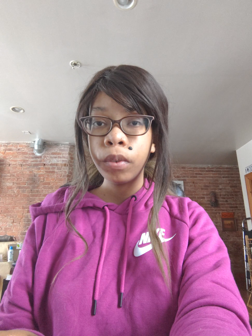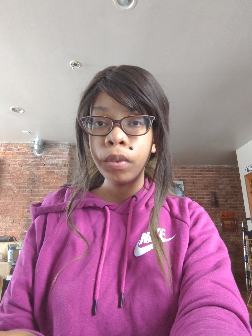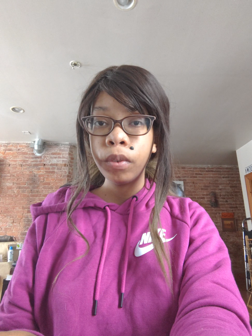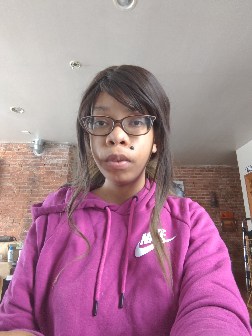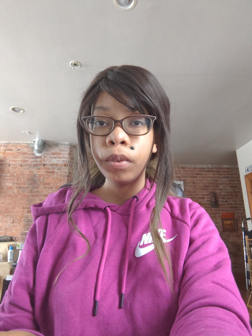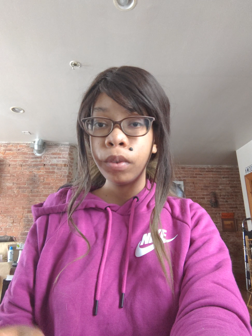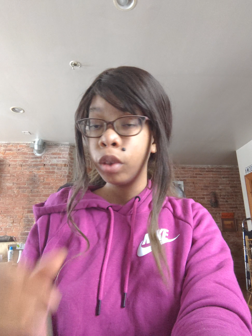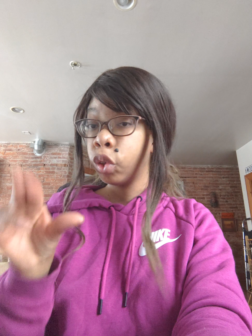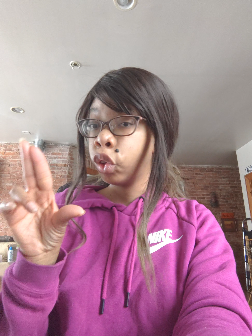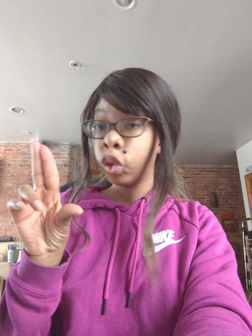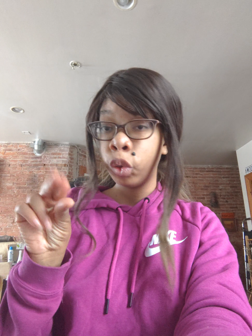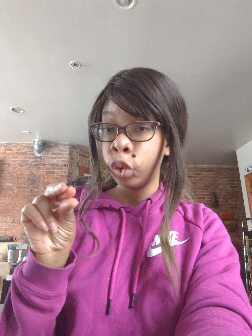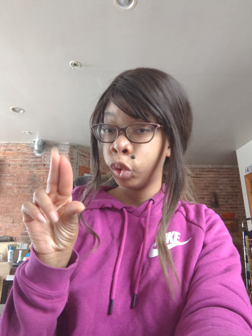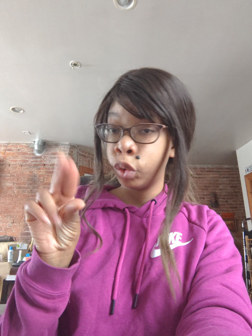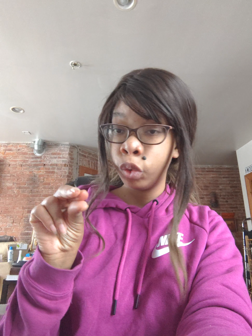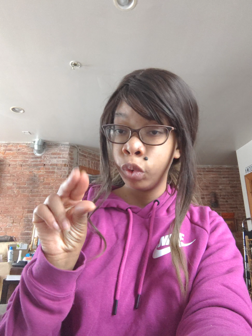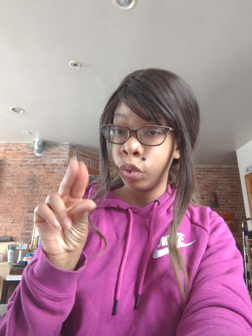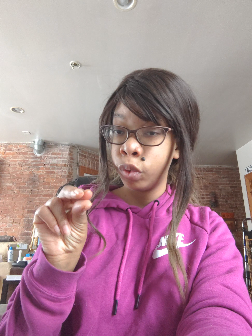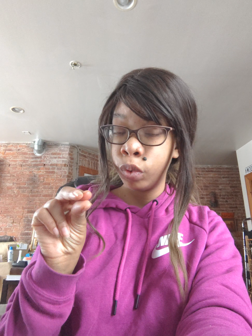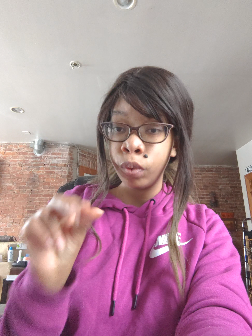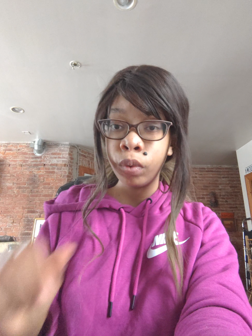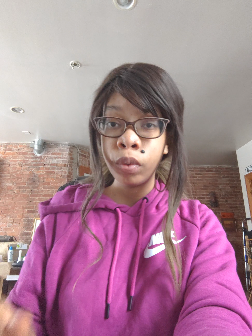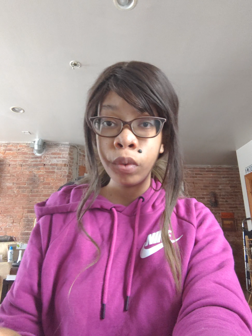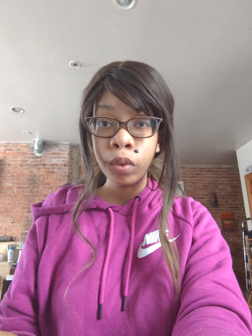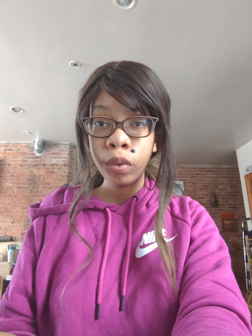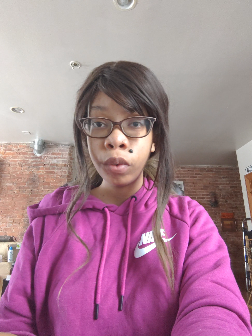no